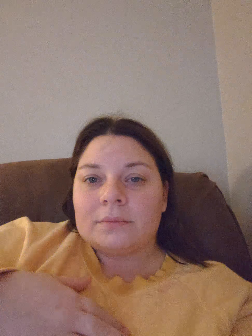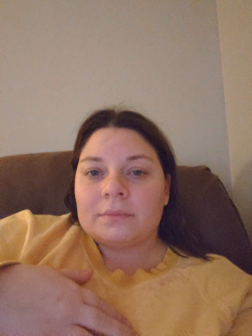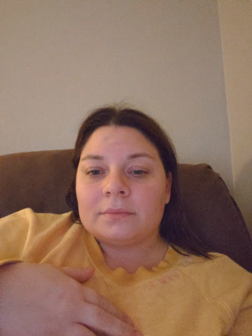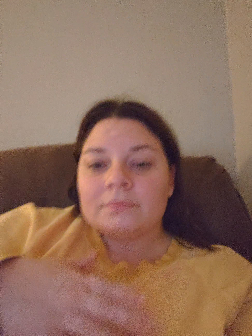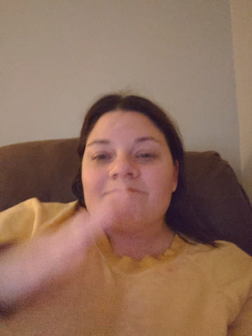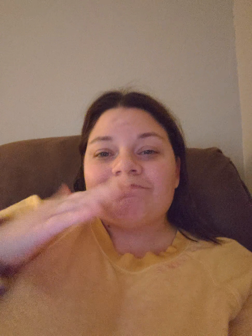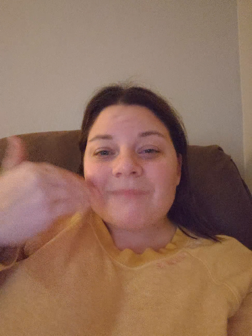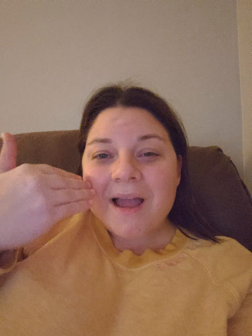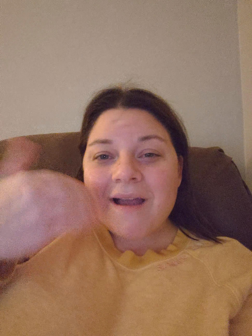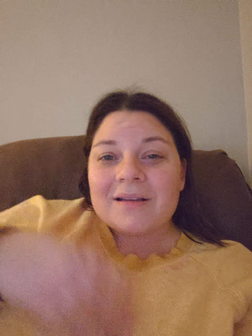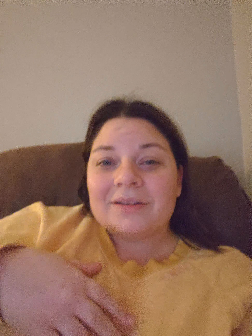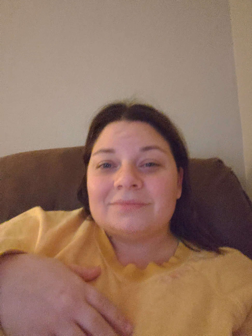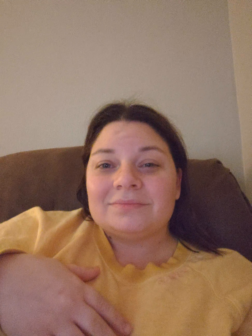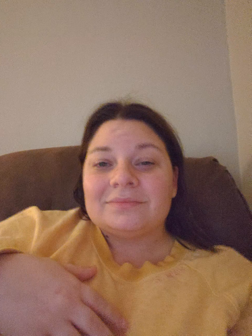smile